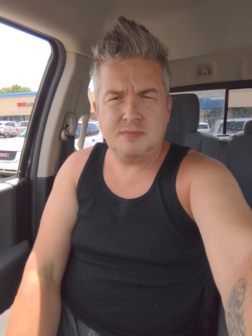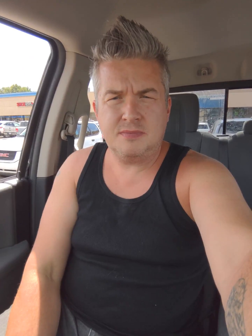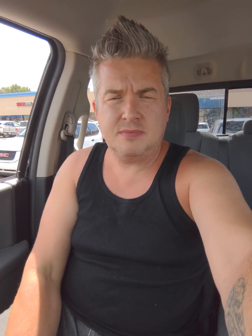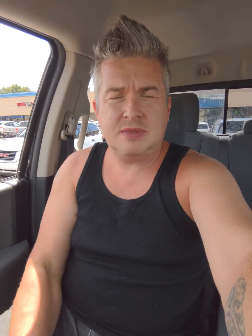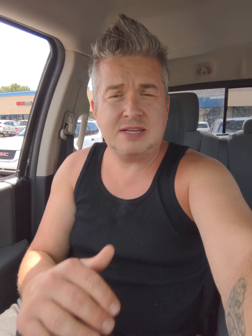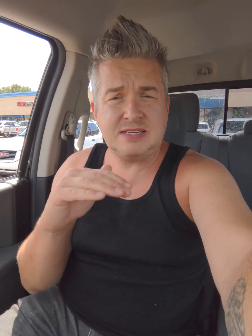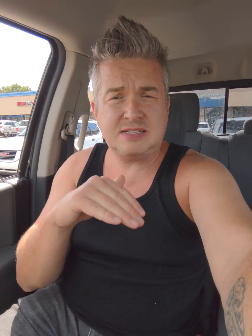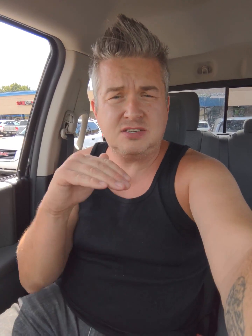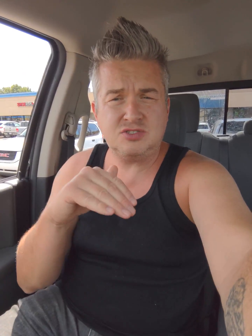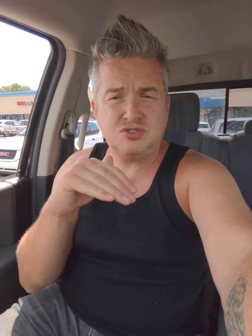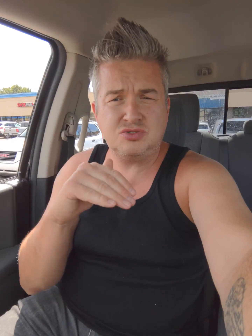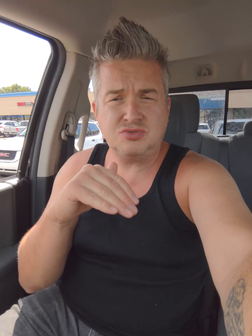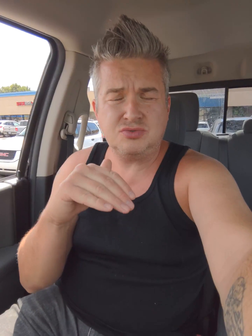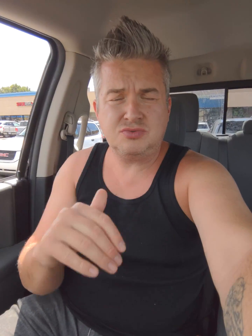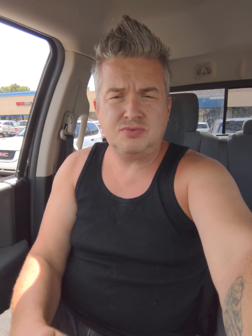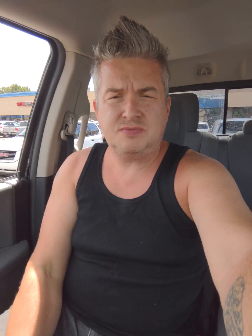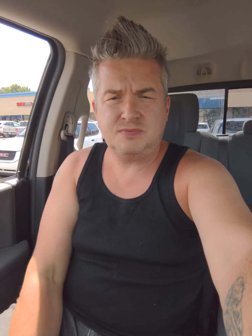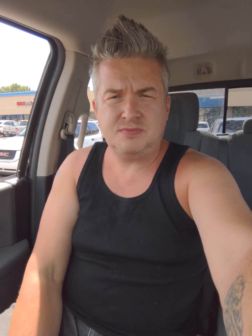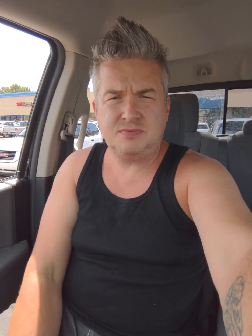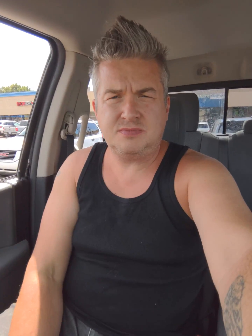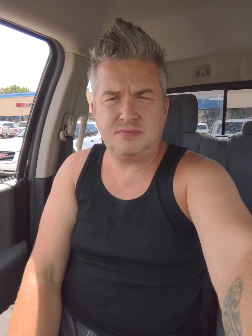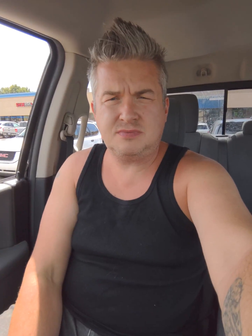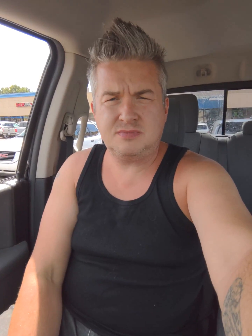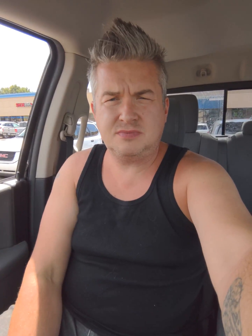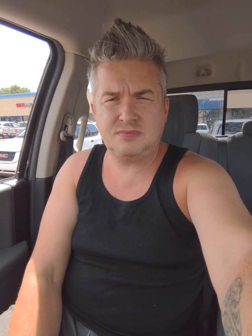doctor